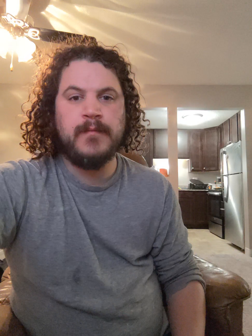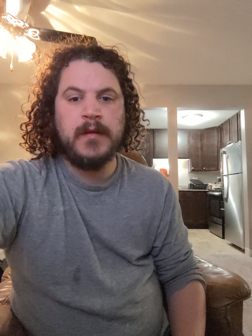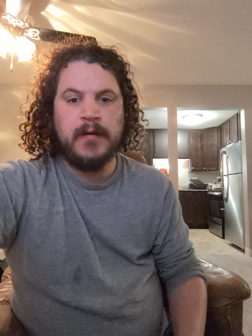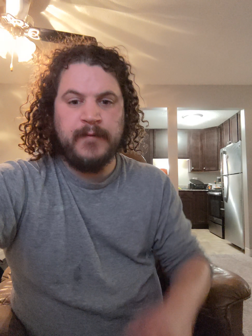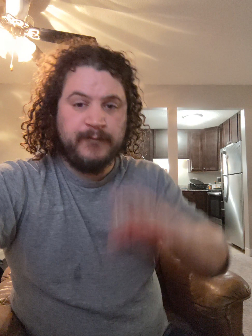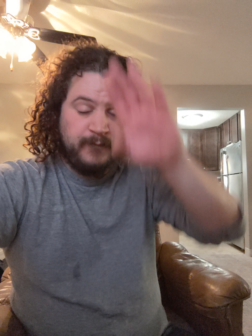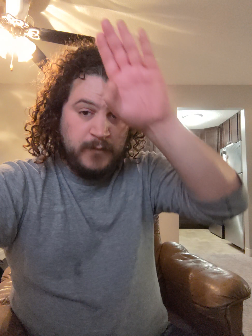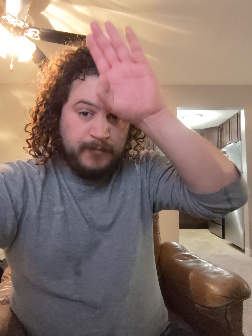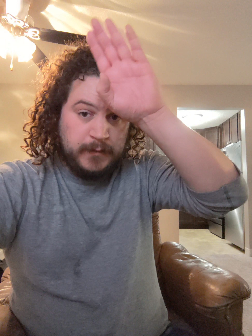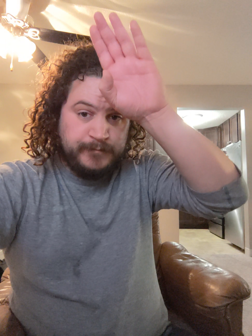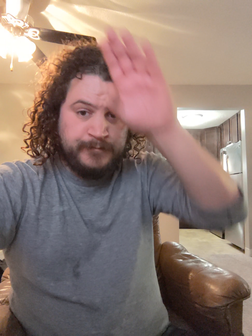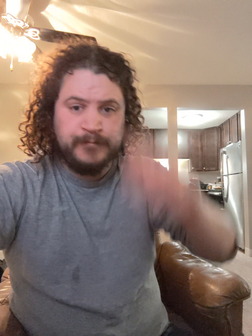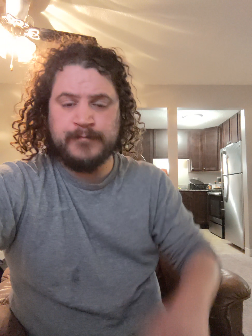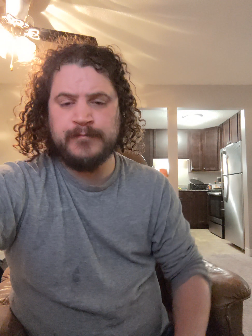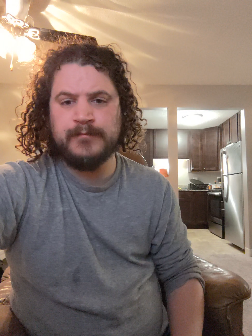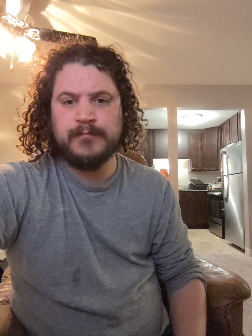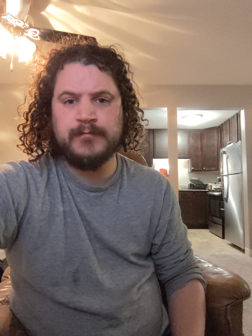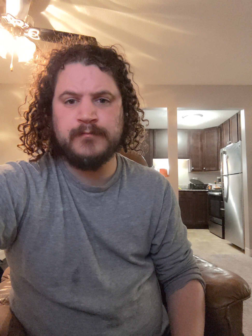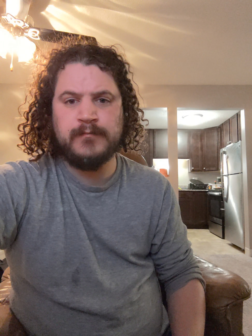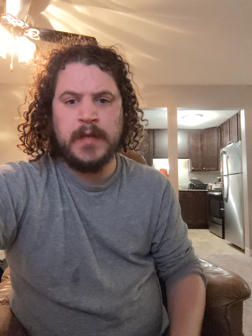fireman